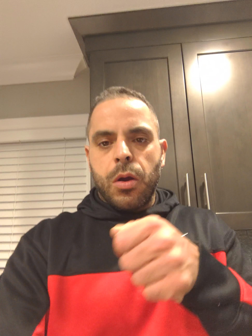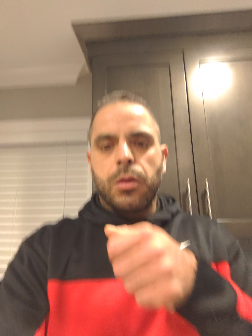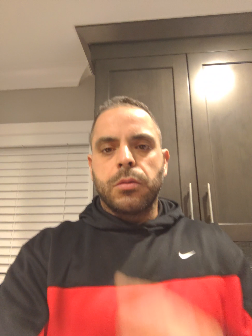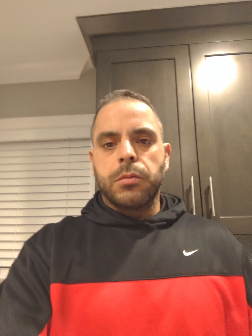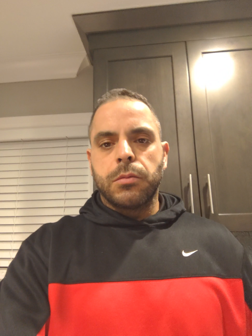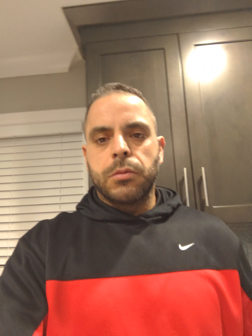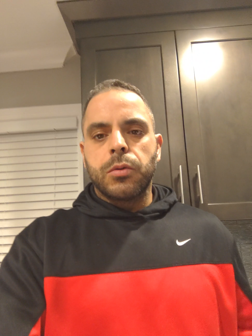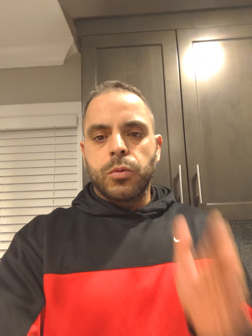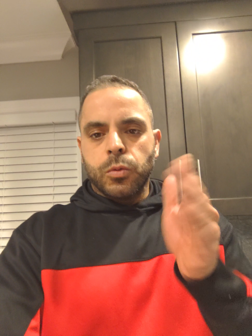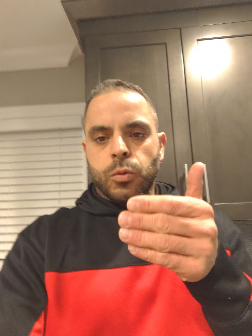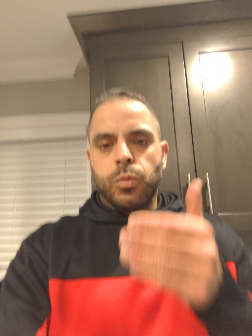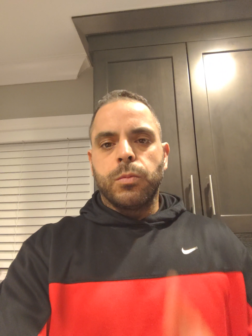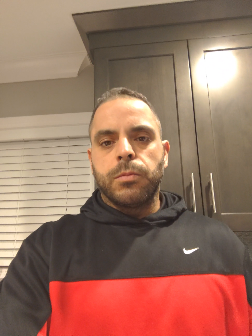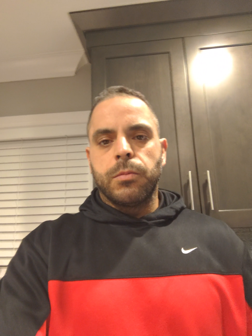room